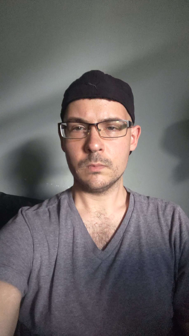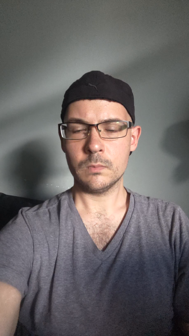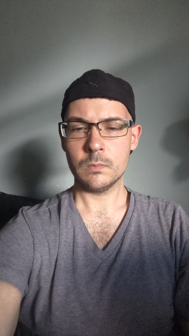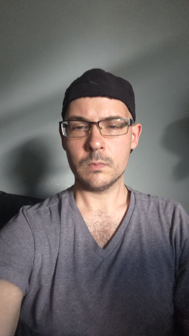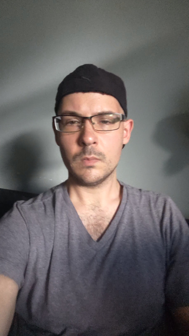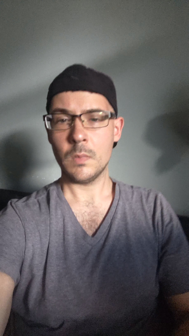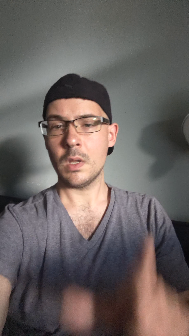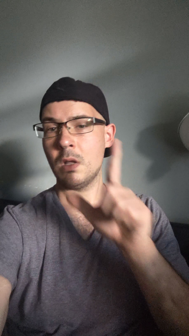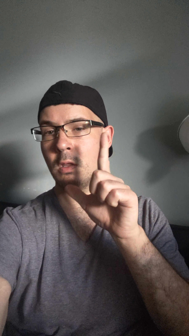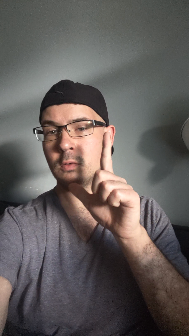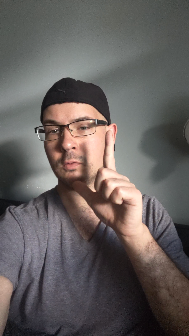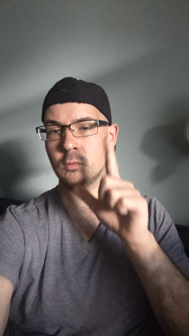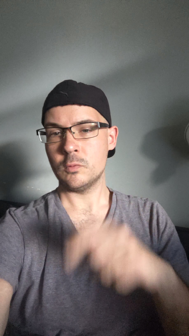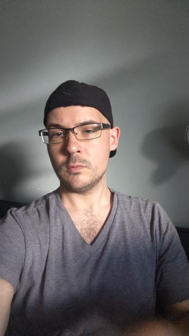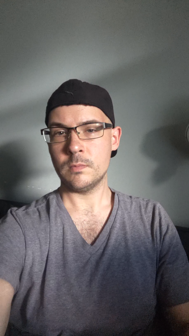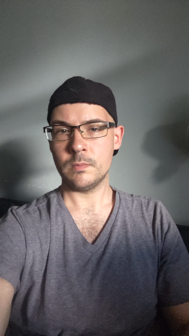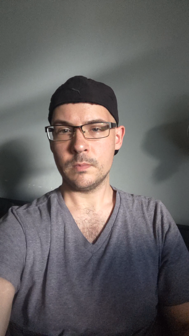lunch